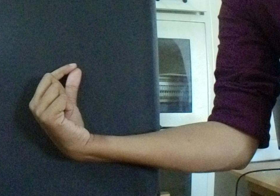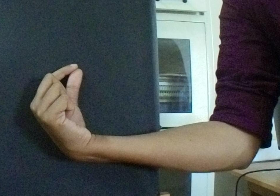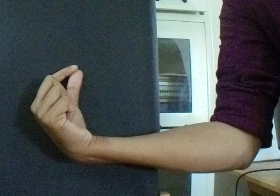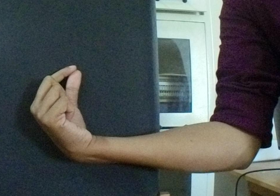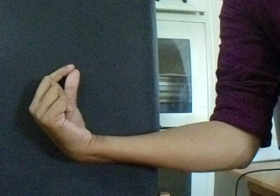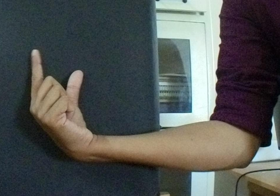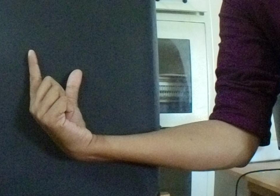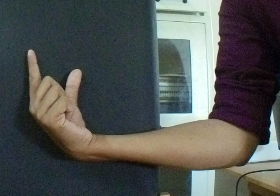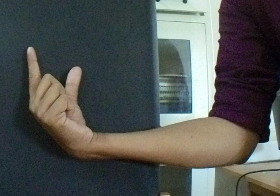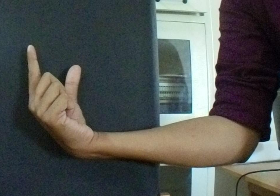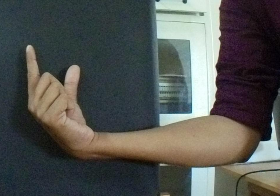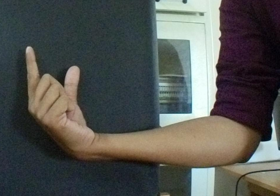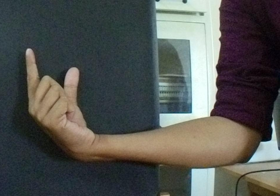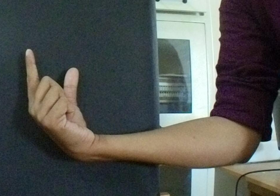thief